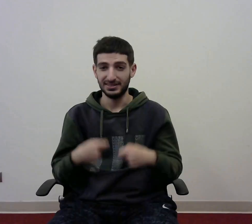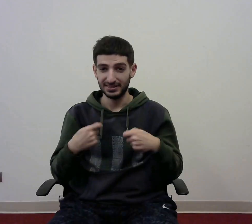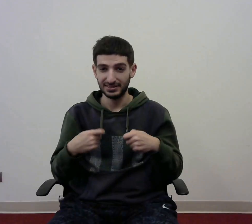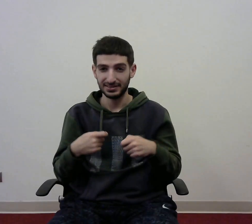satıcı